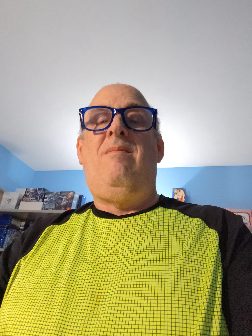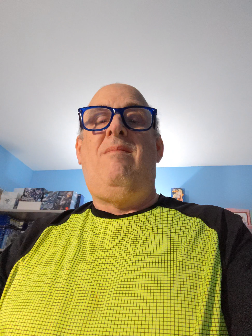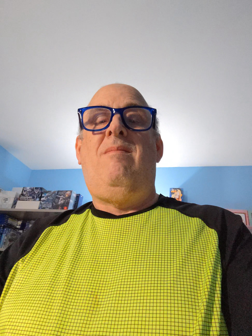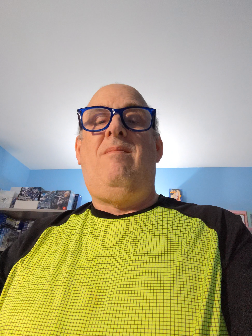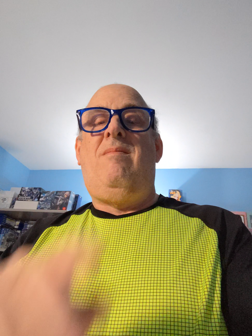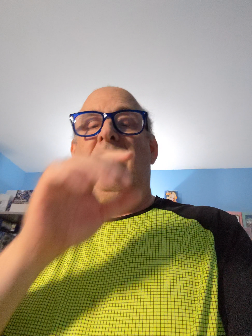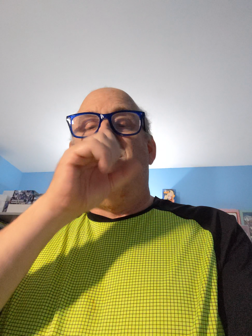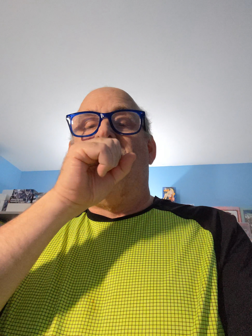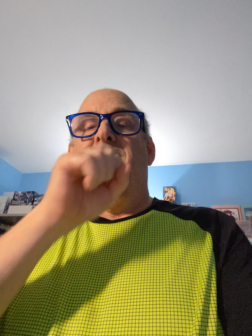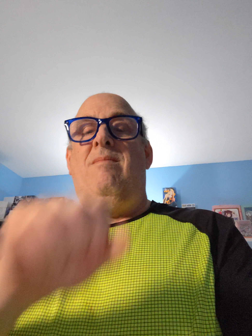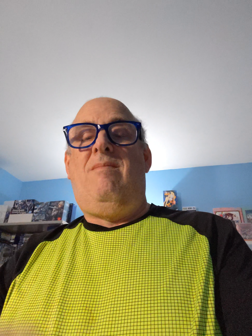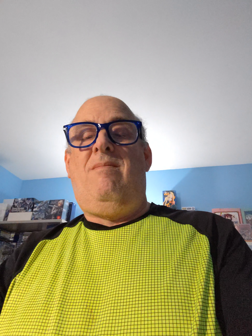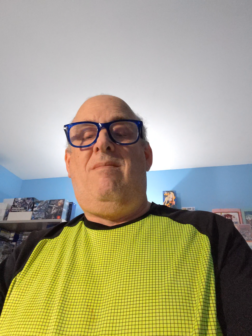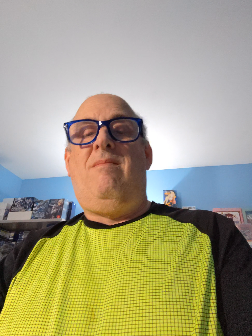orange